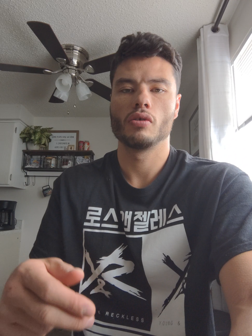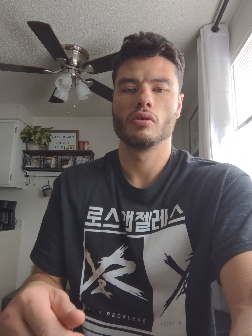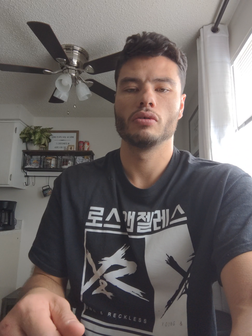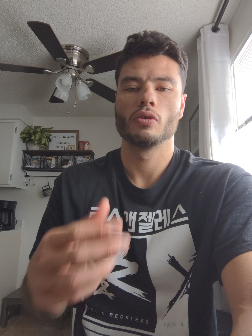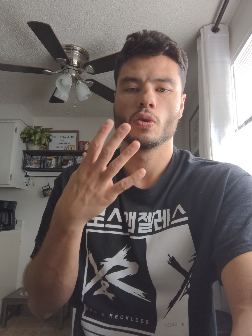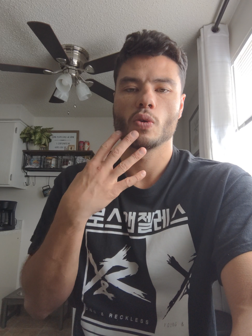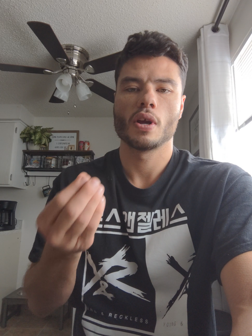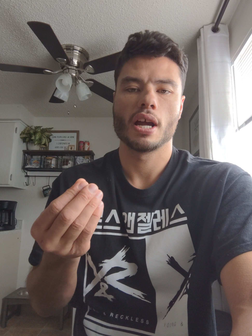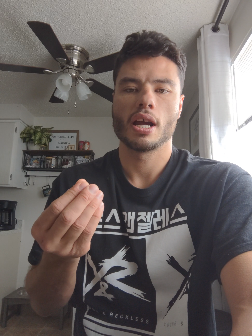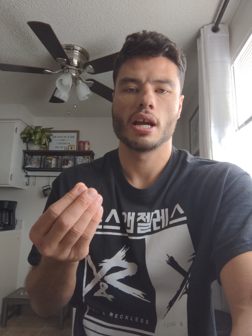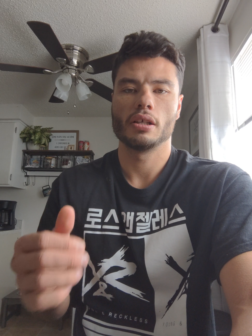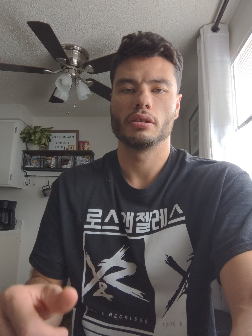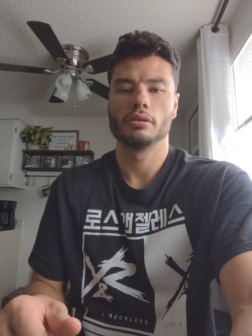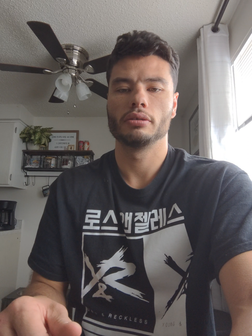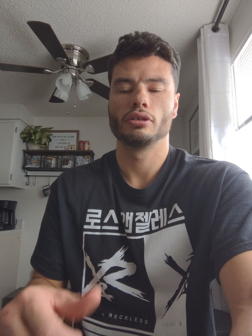wet